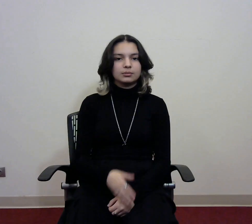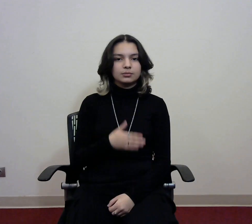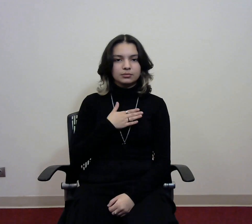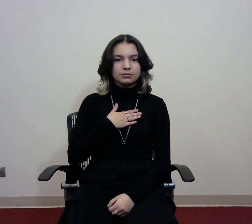mən